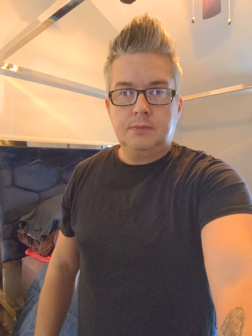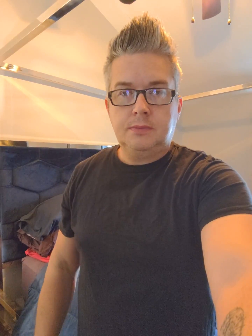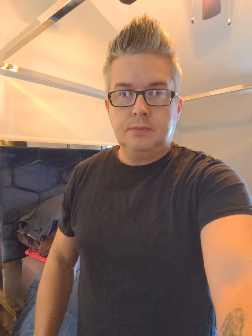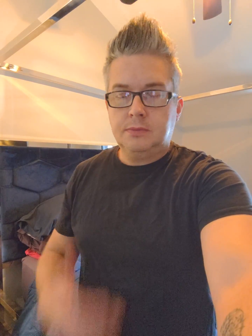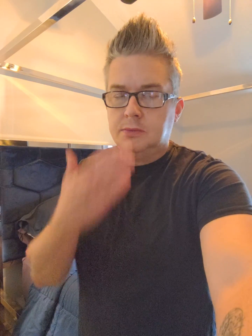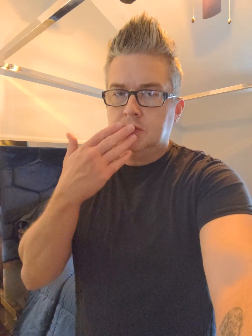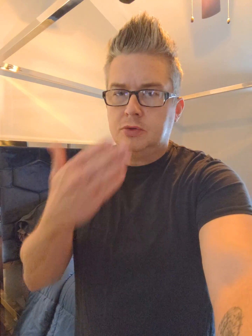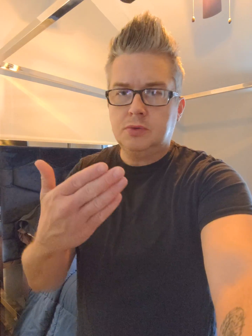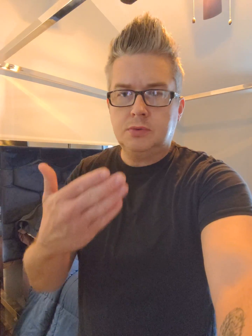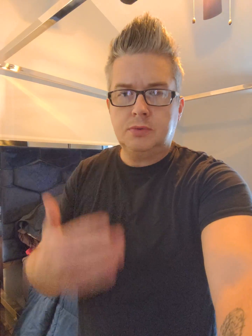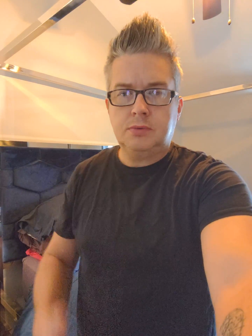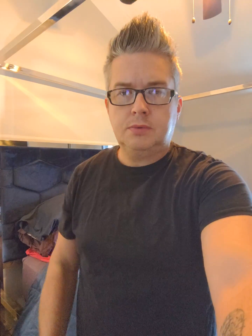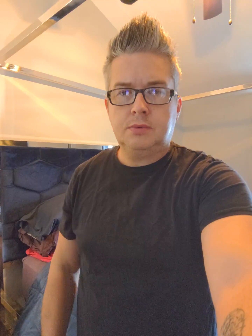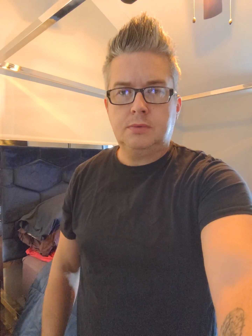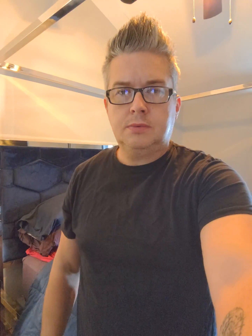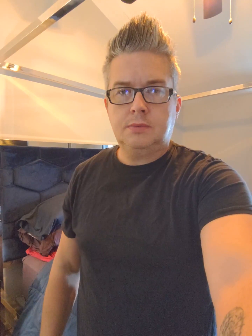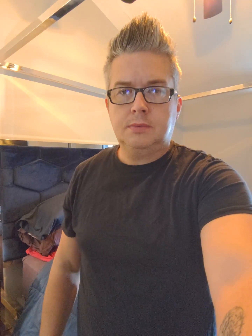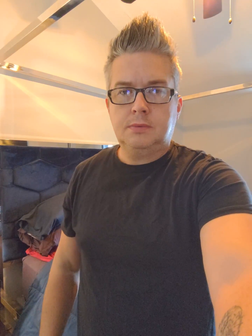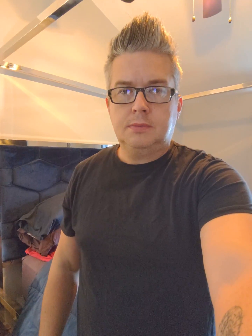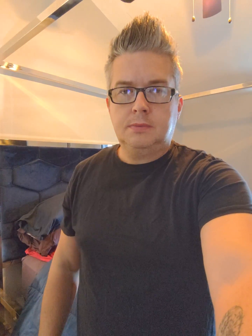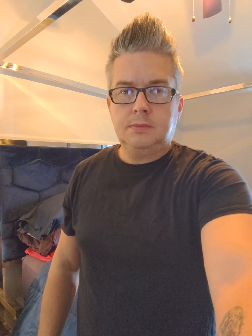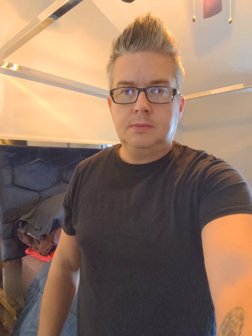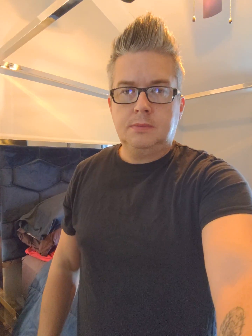good